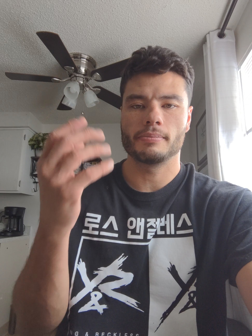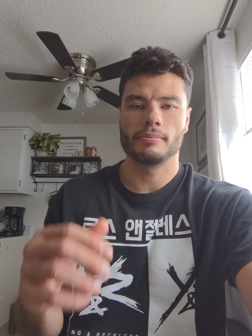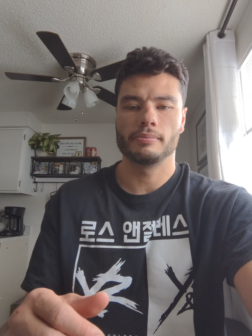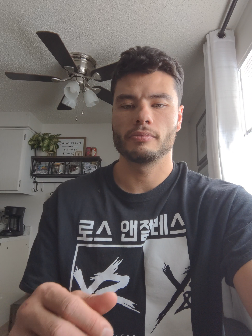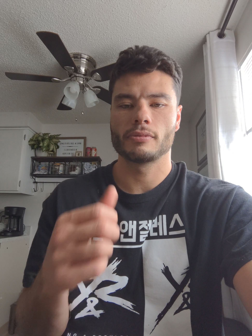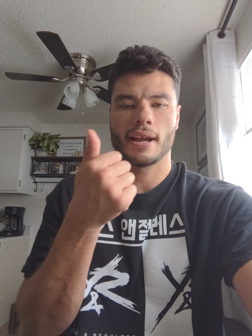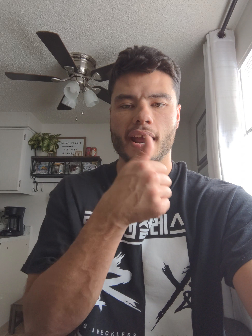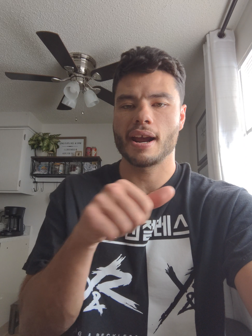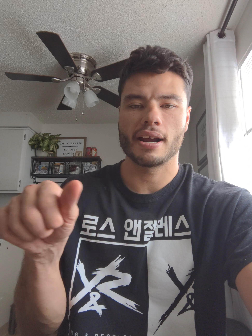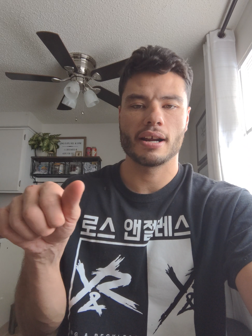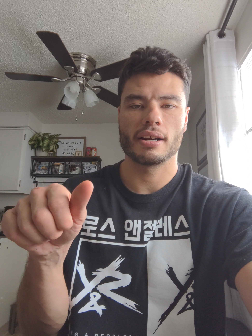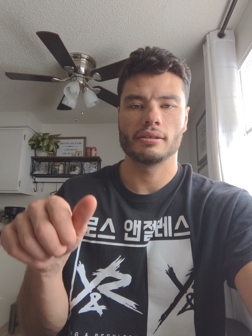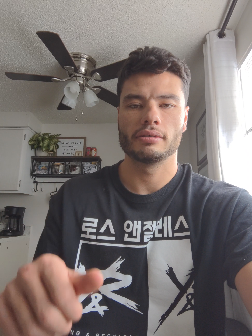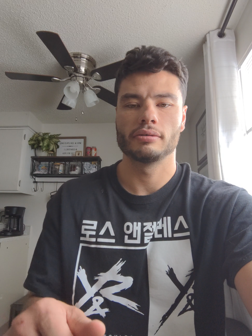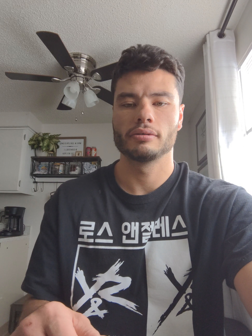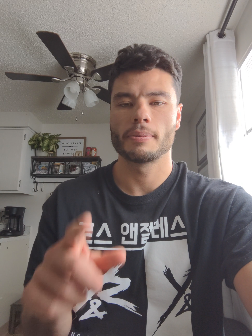any